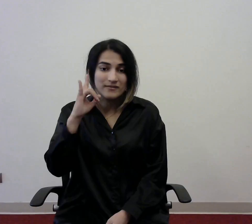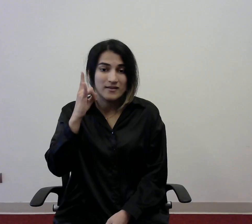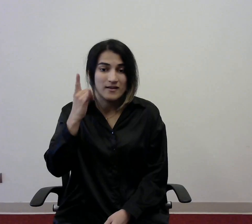uşaq